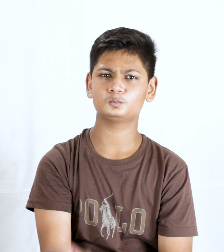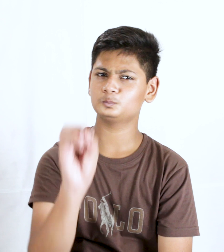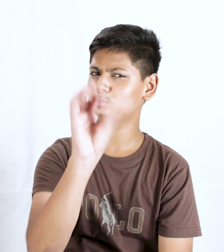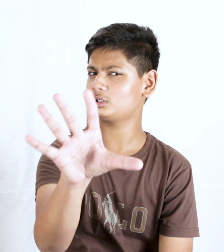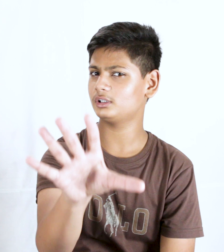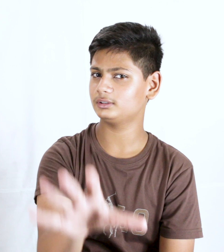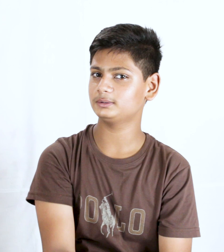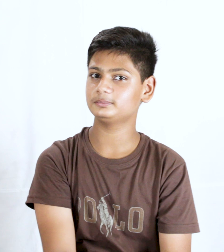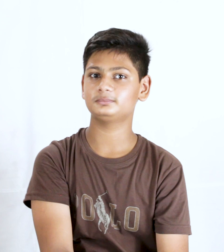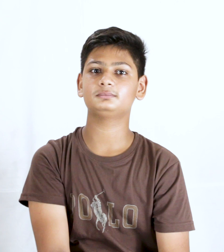bad